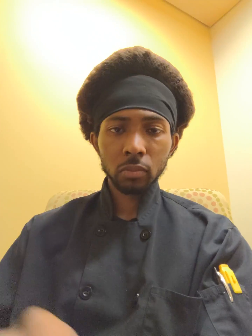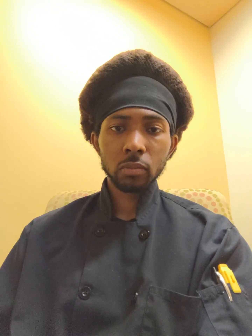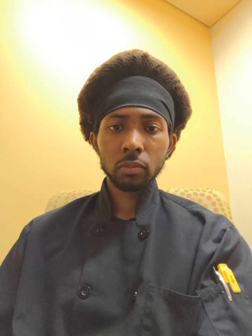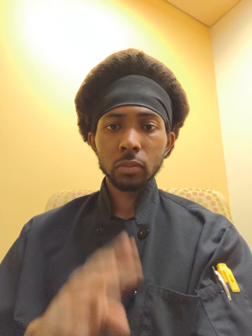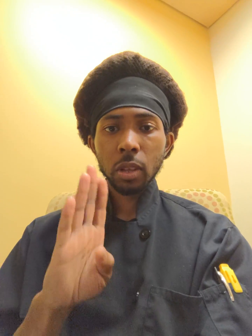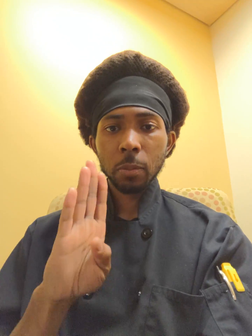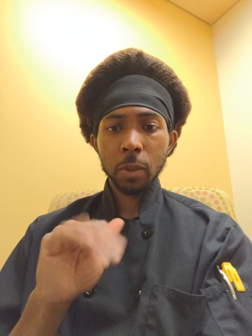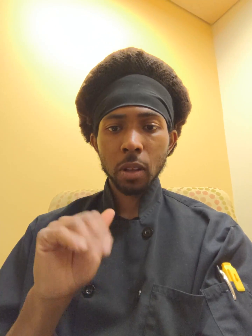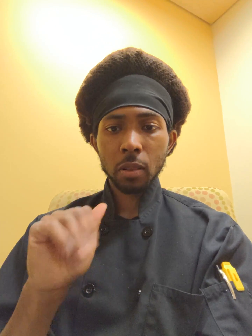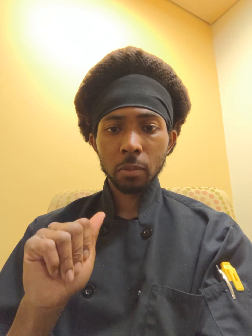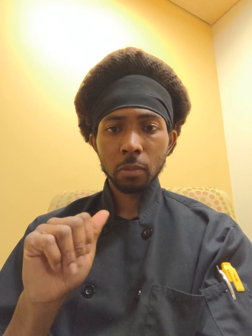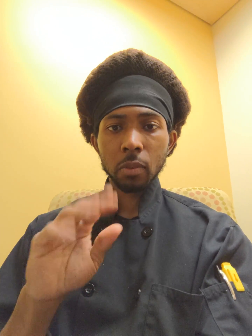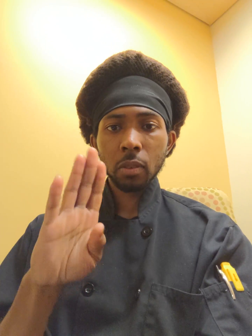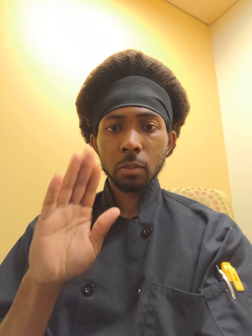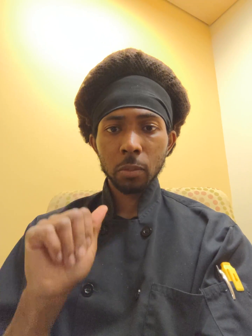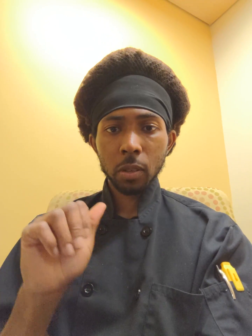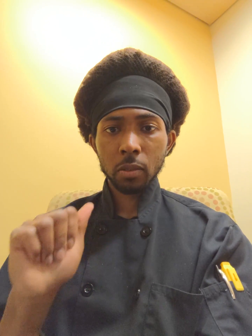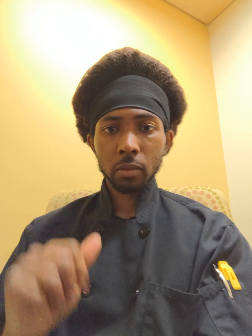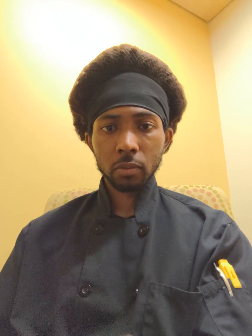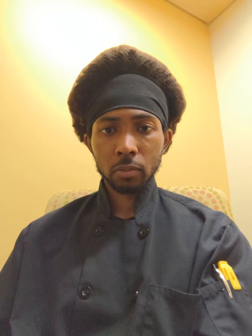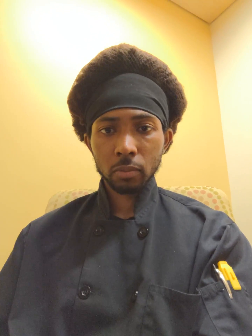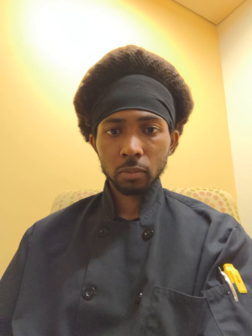baa baa